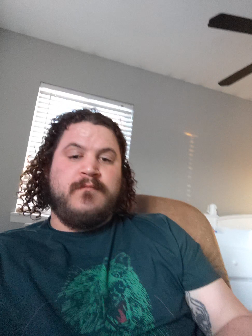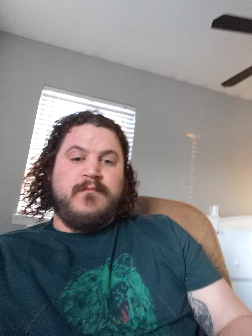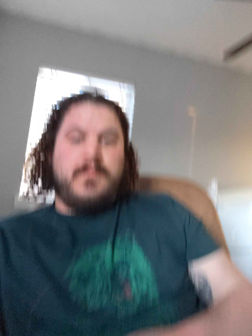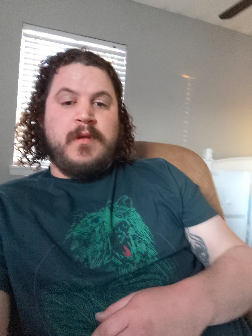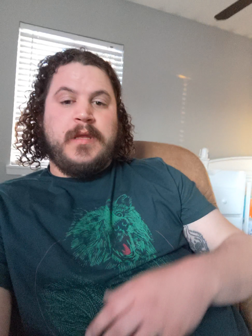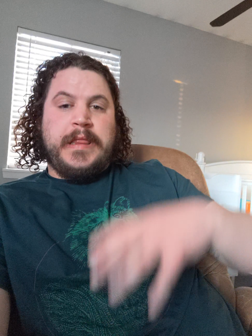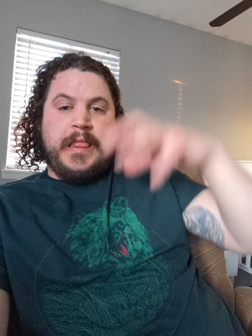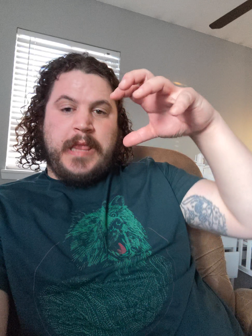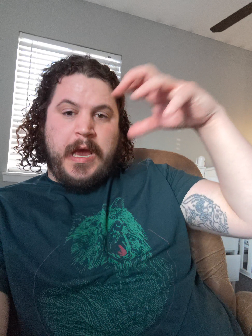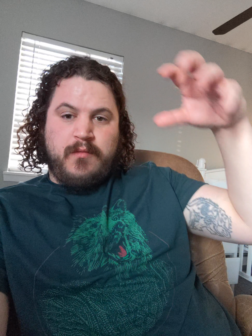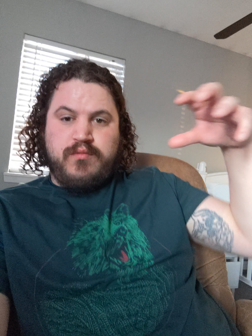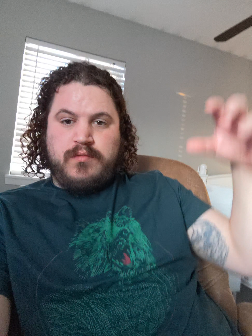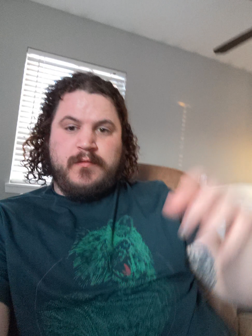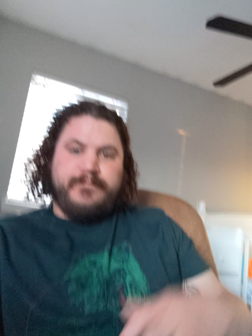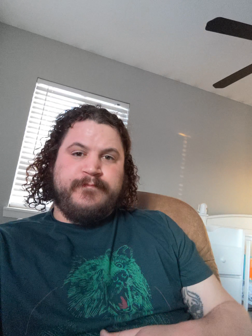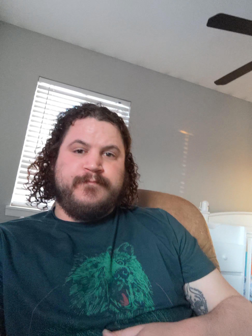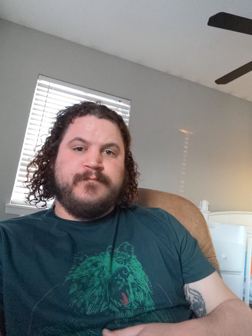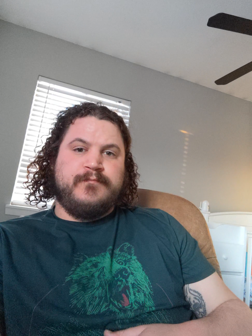cloud